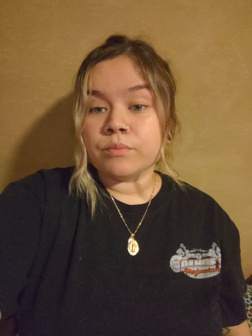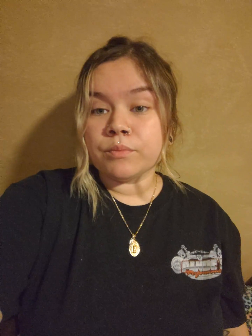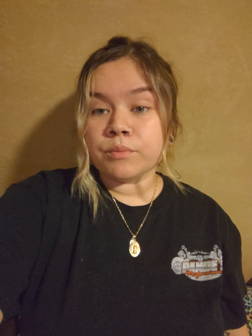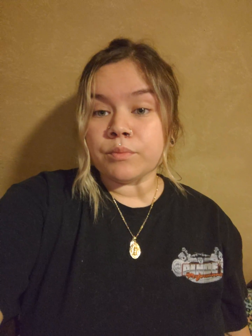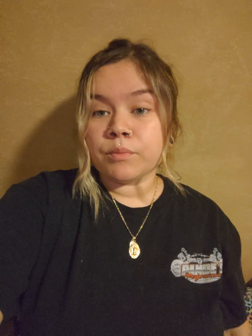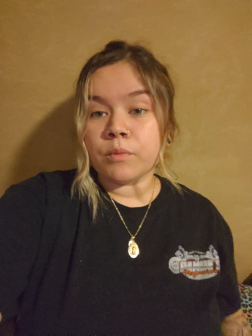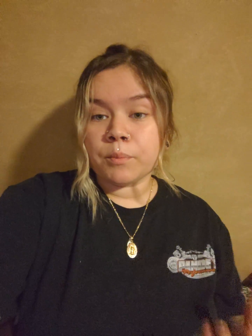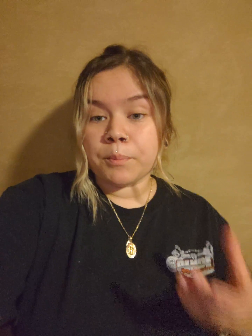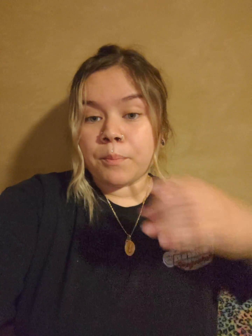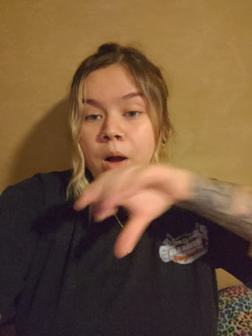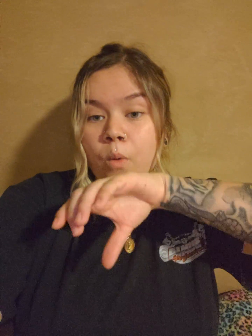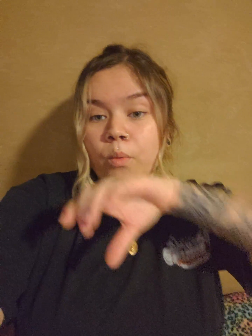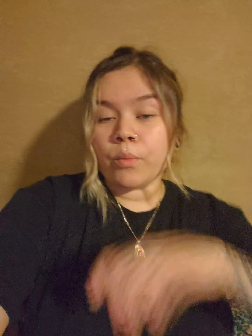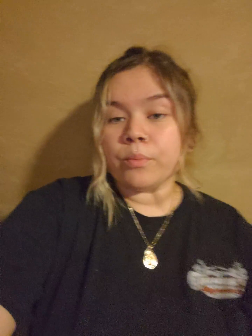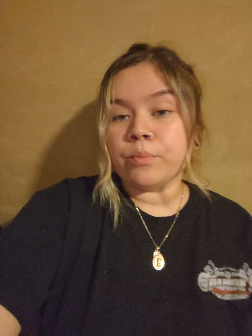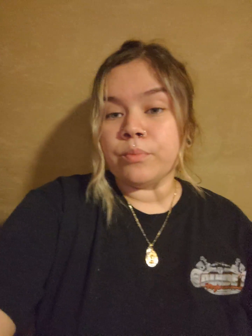pour